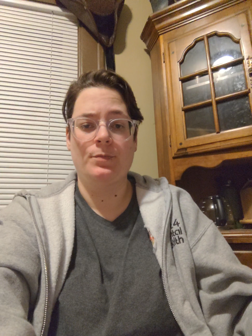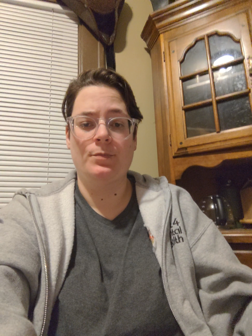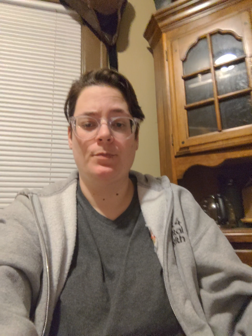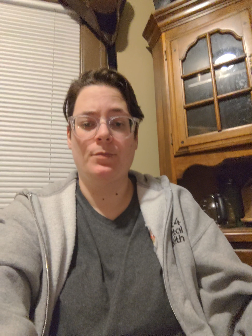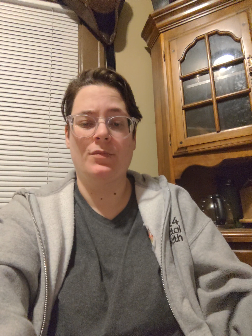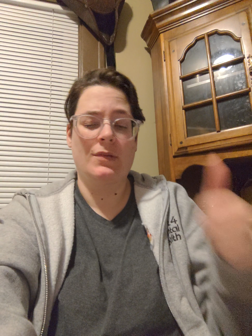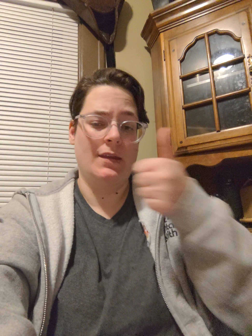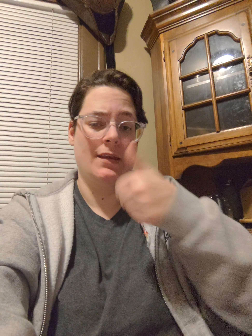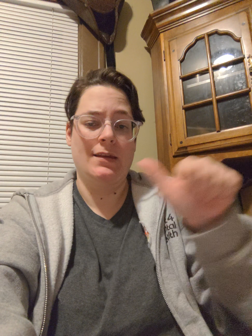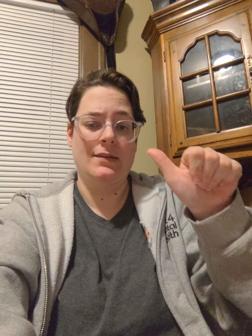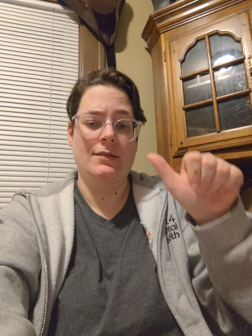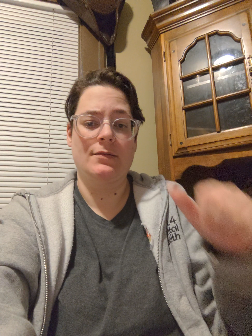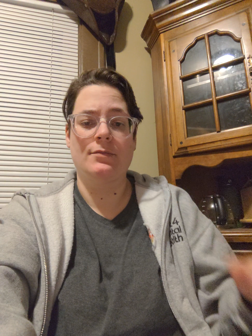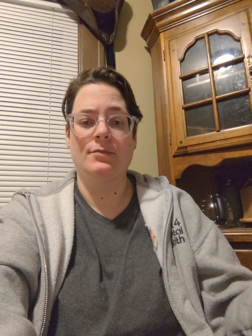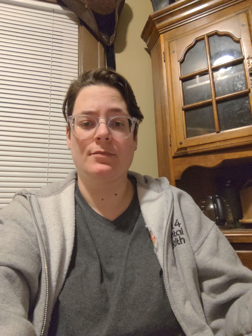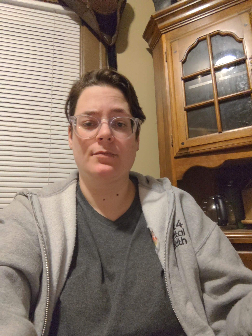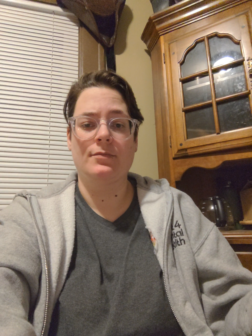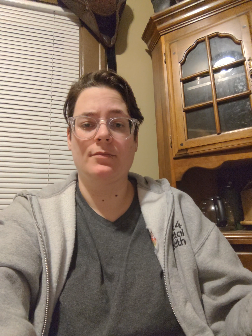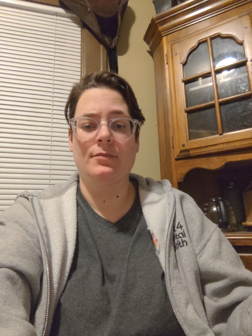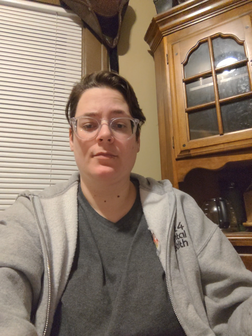any